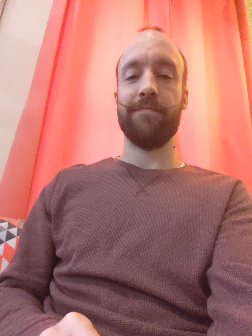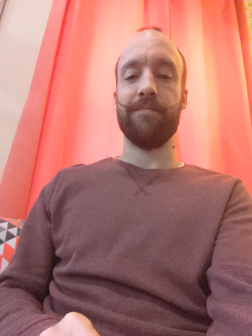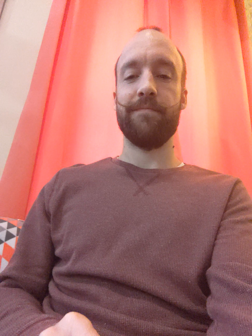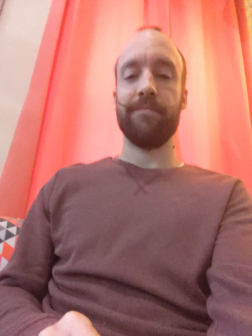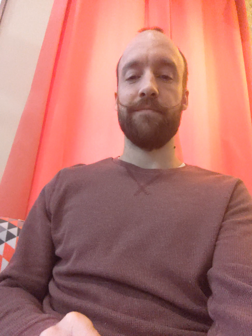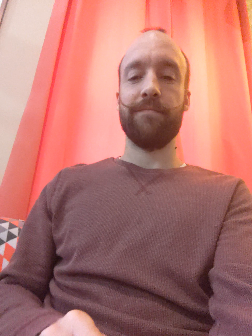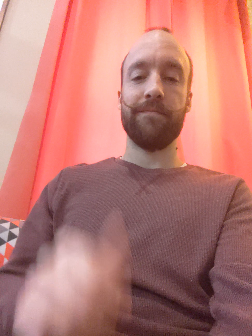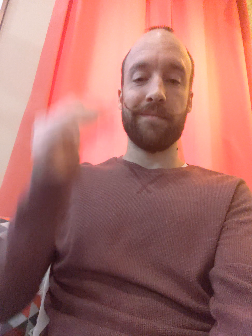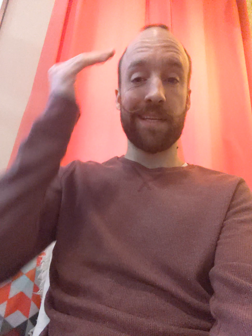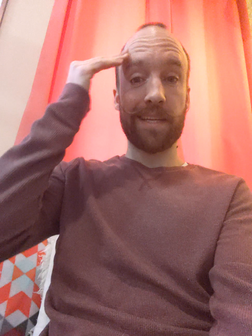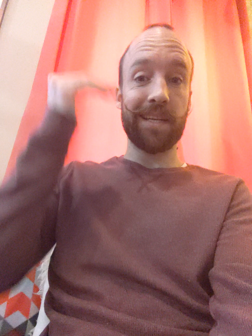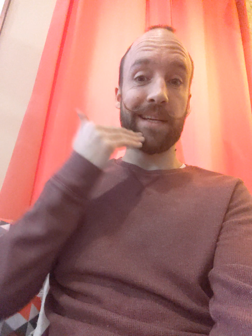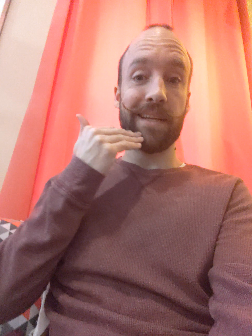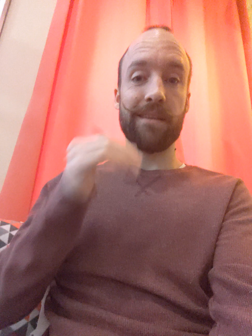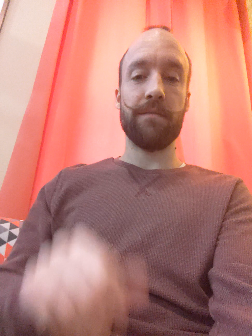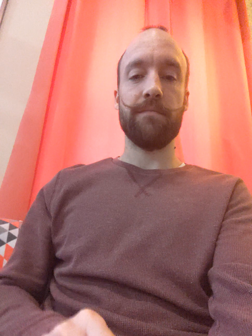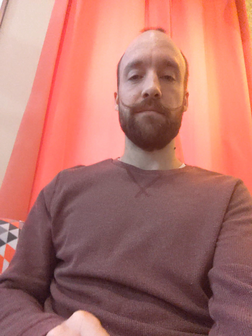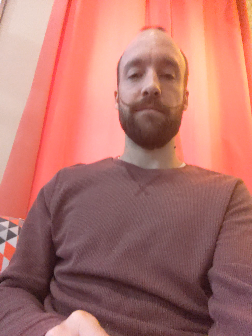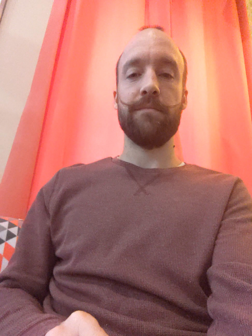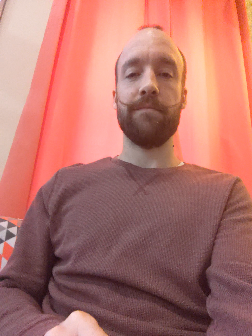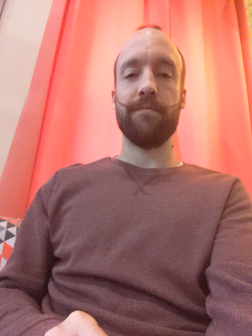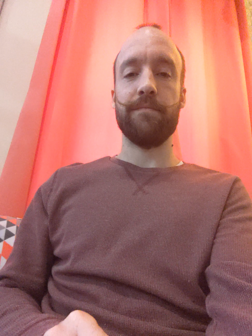head